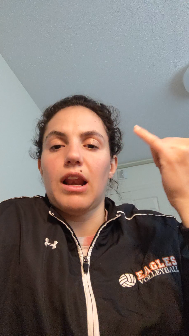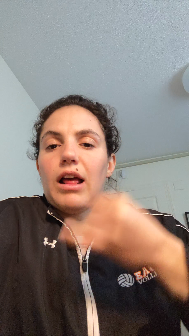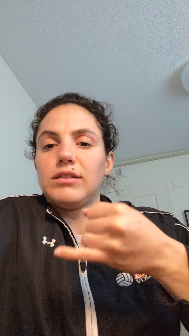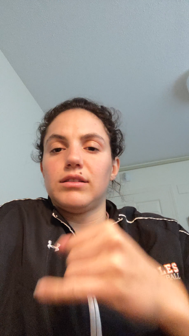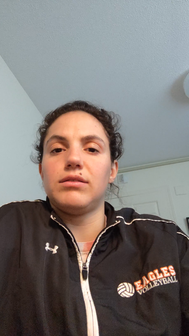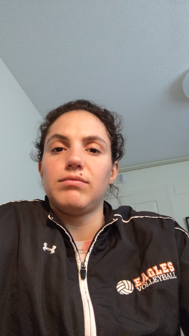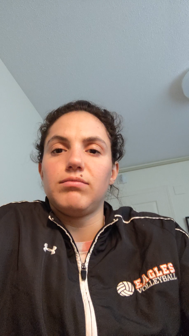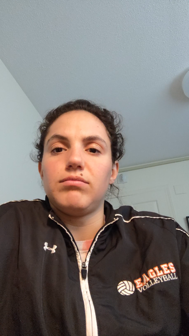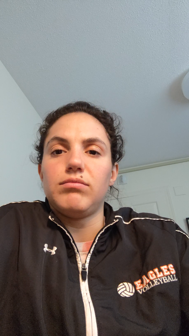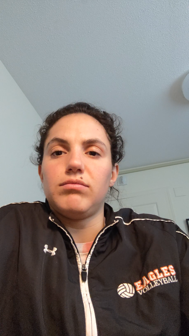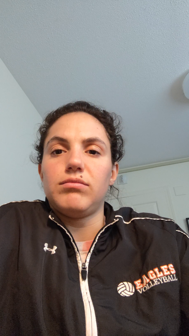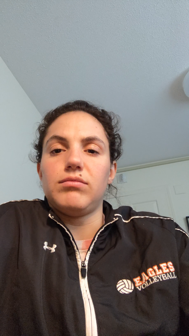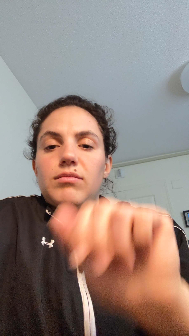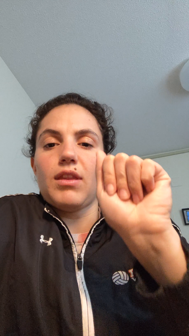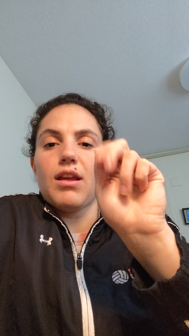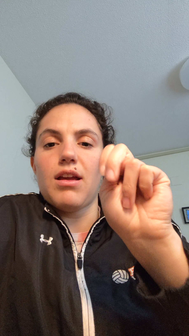an